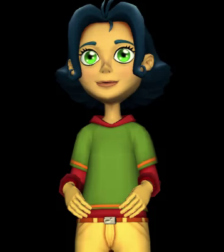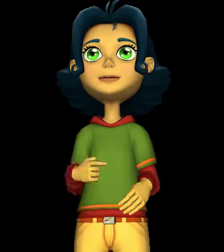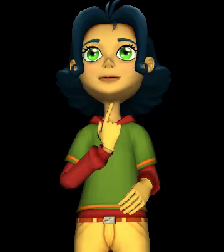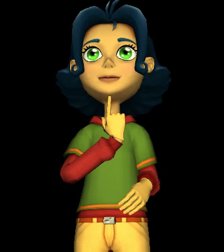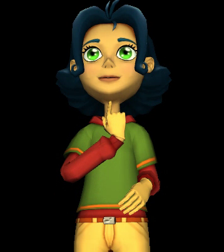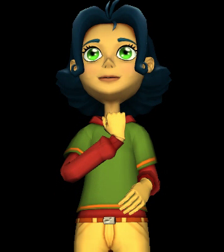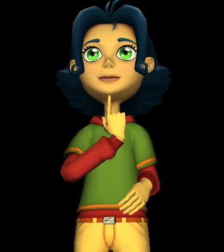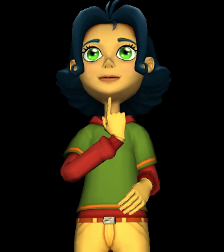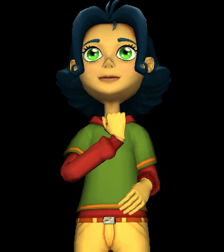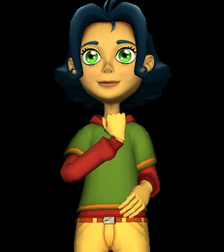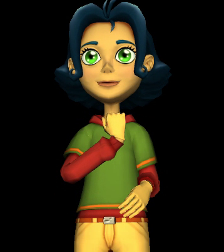كحول